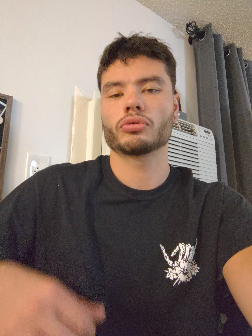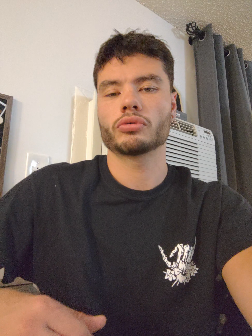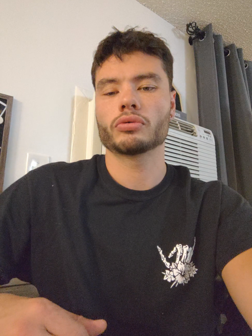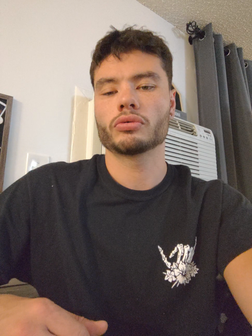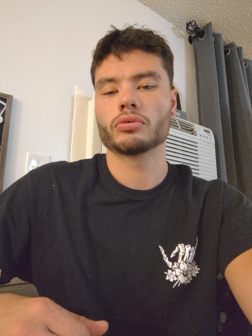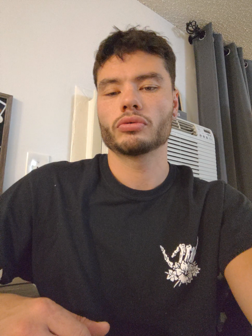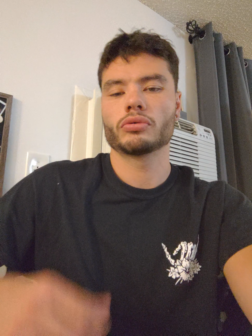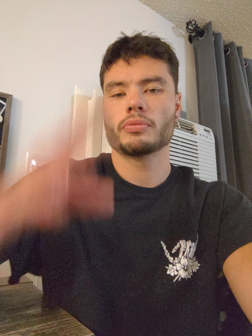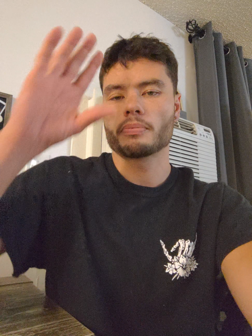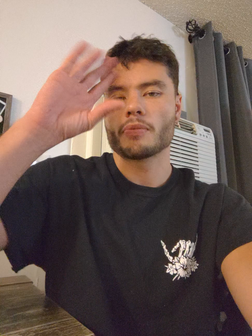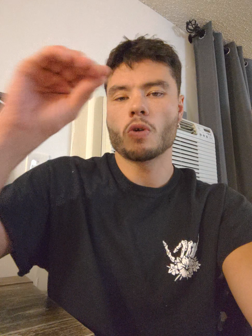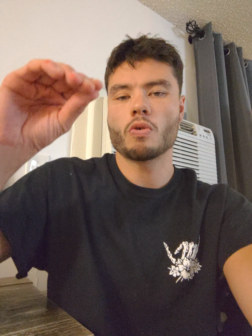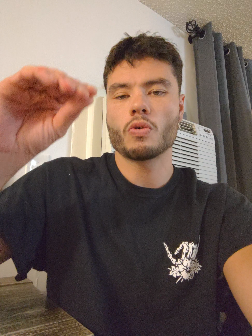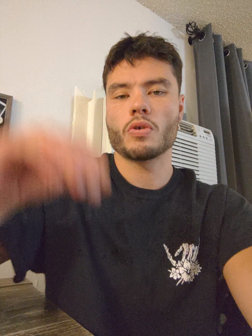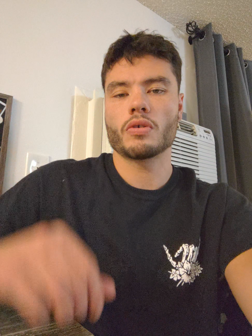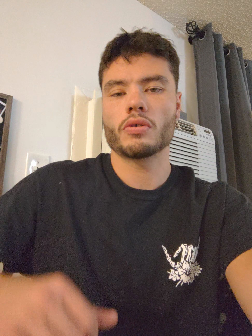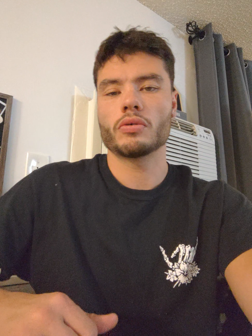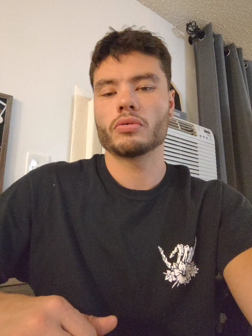boy